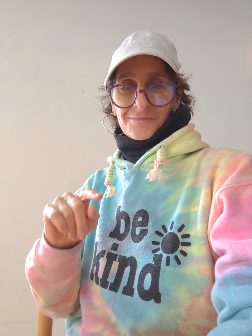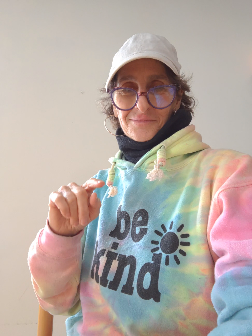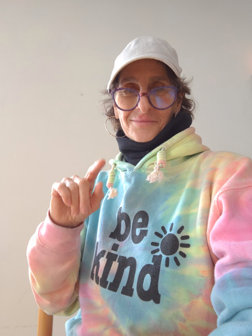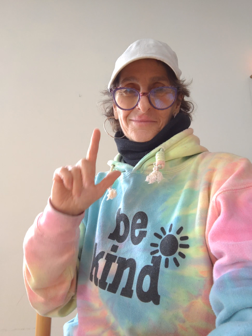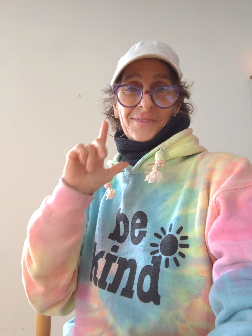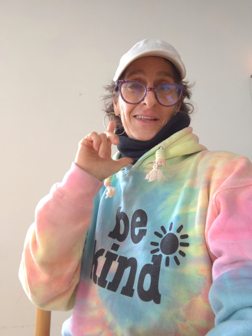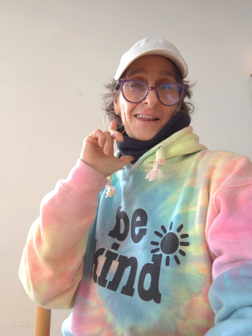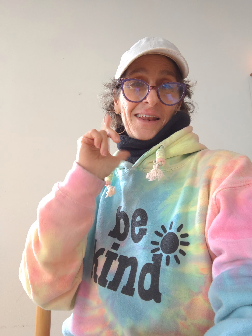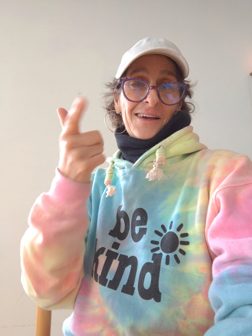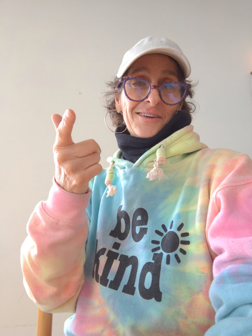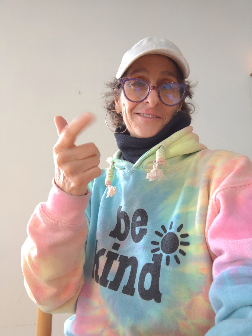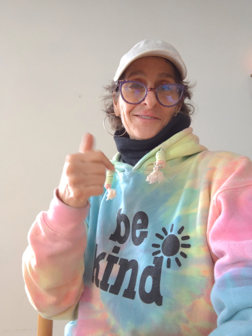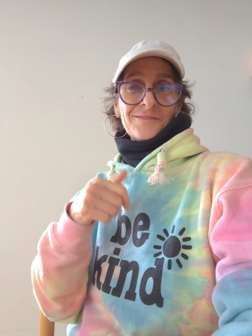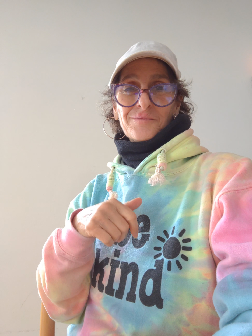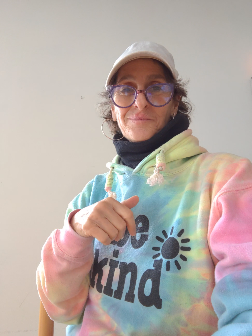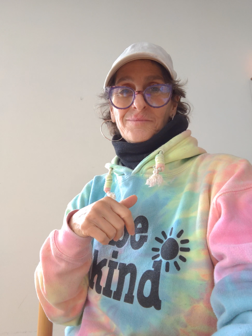later